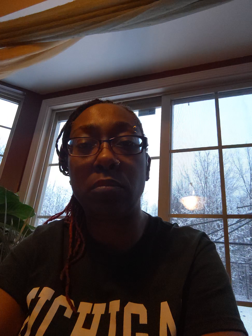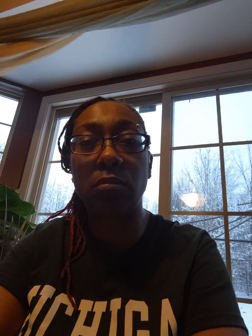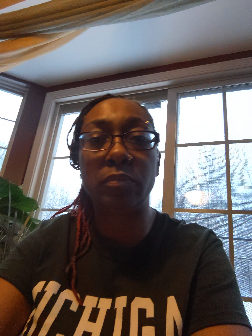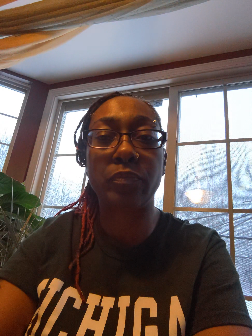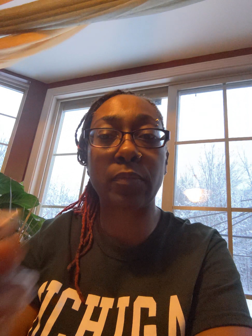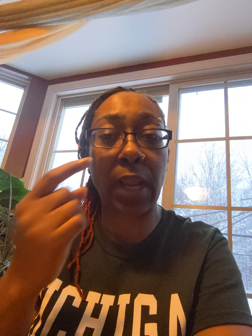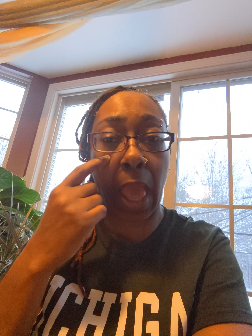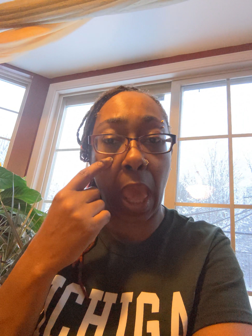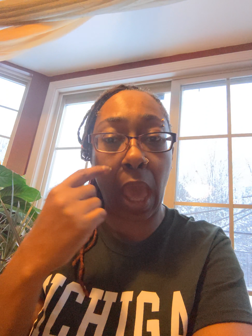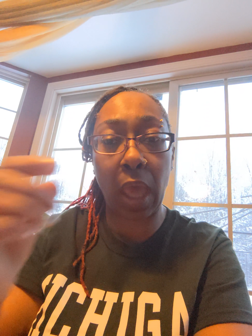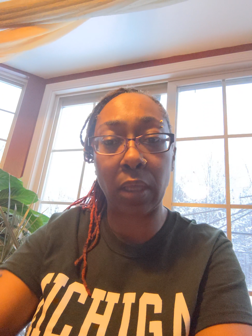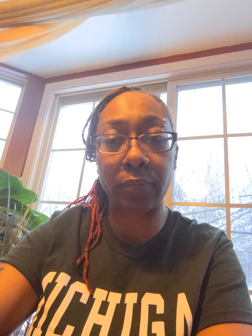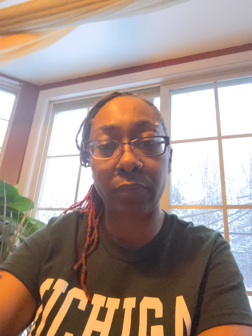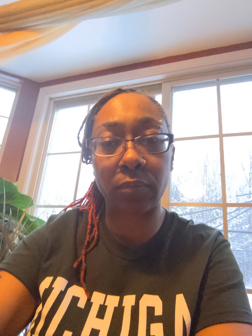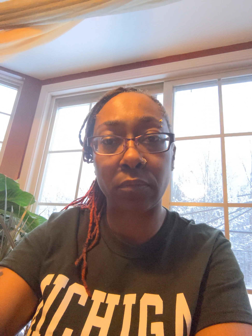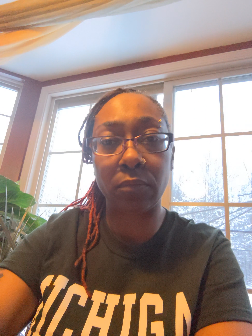eye